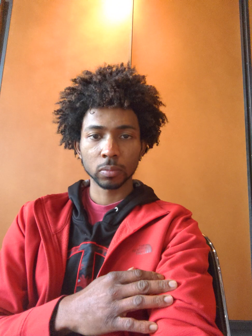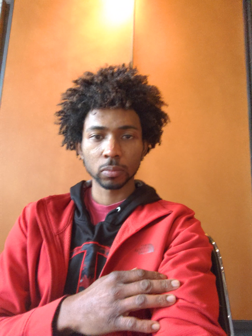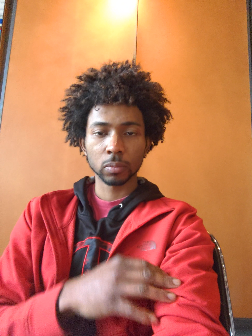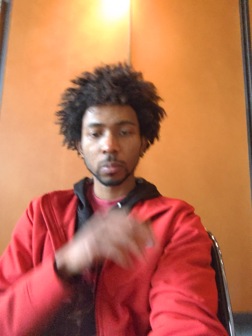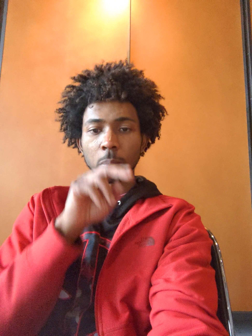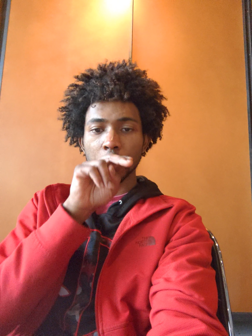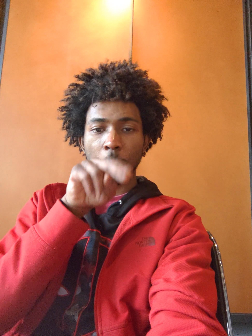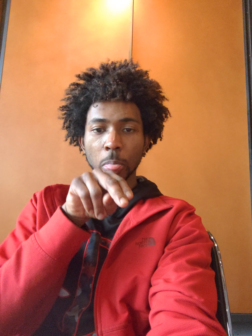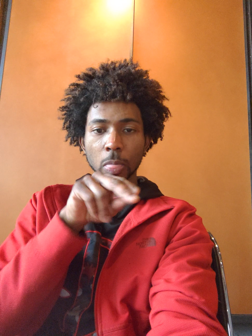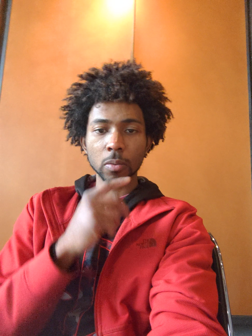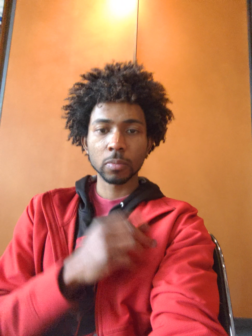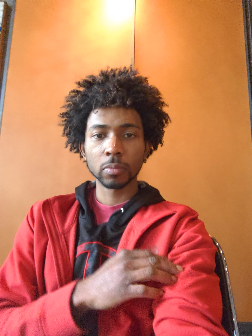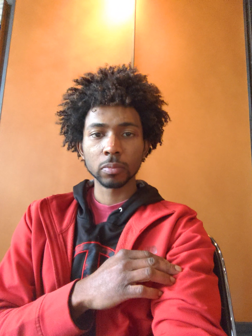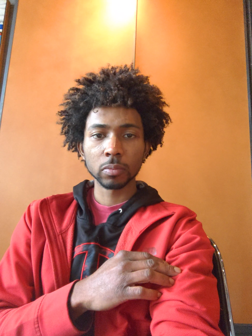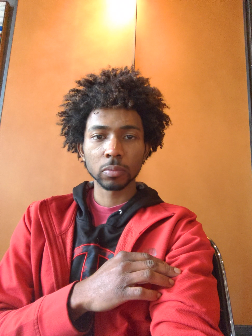tongue